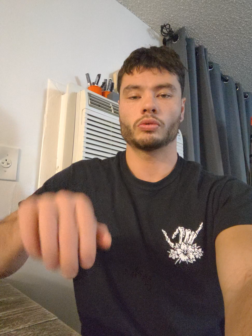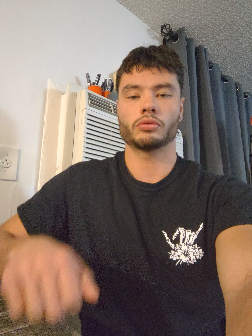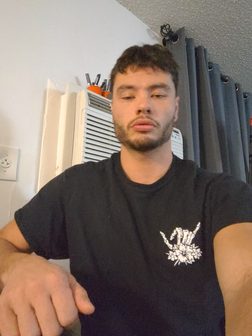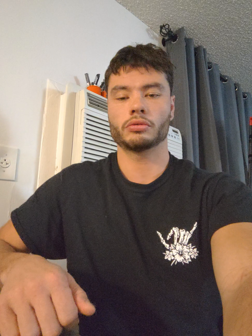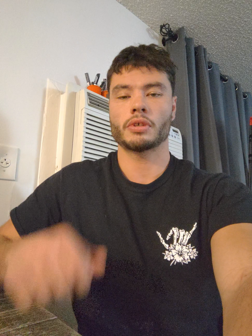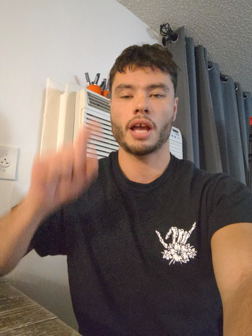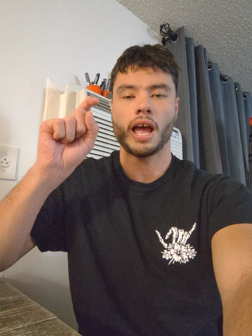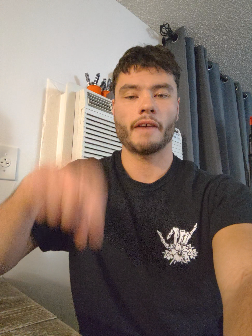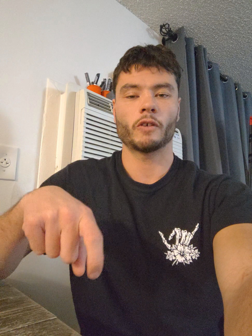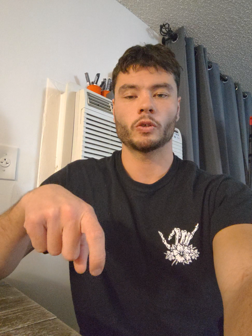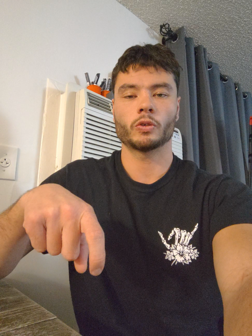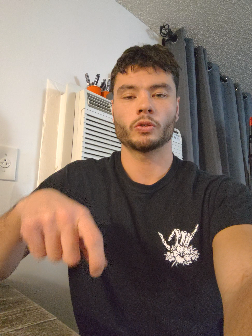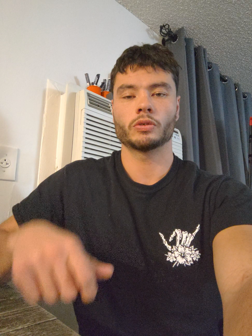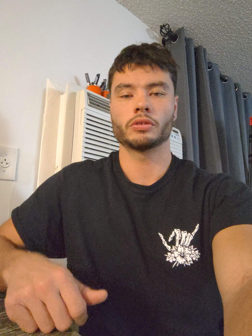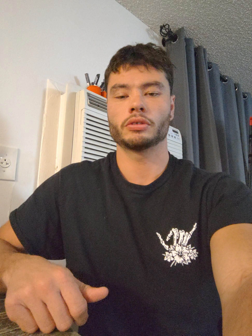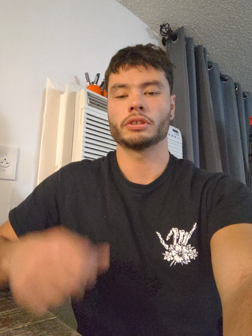have to